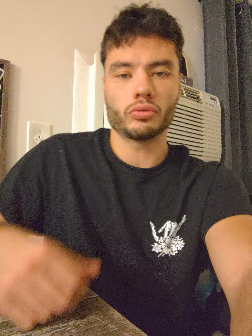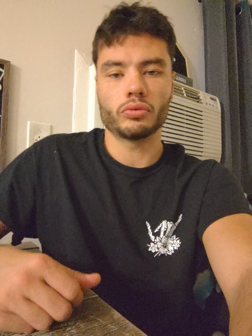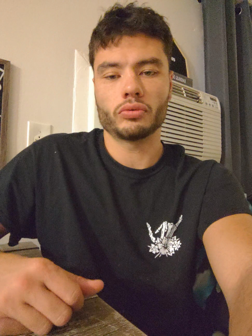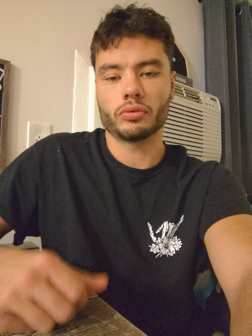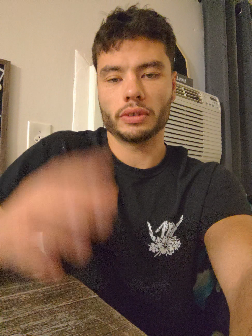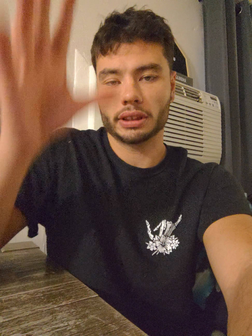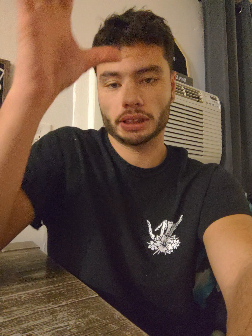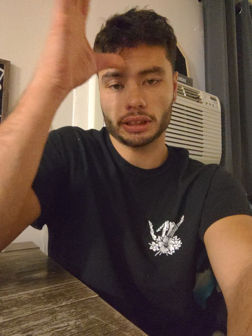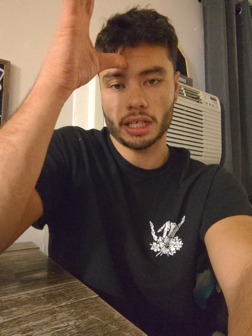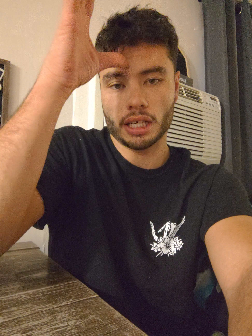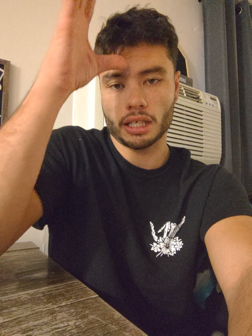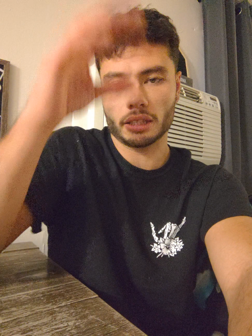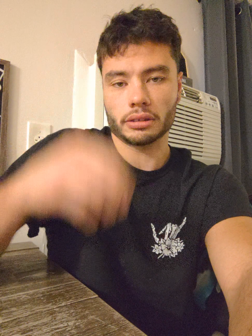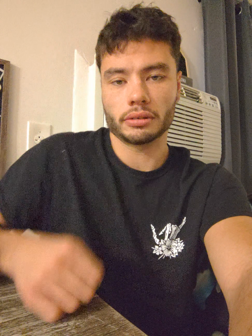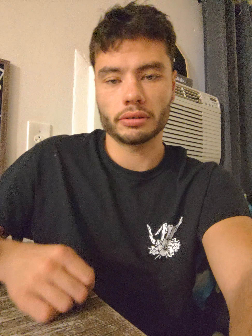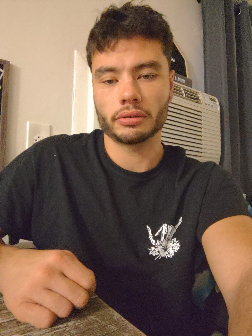dad